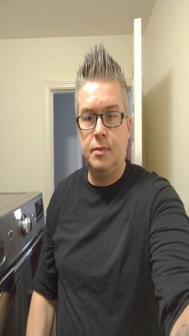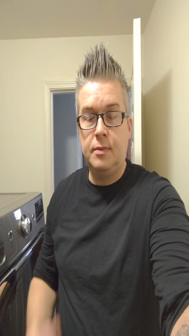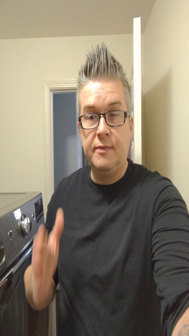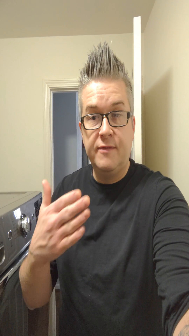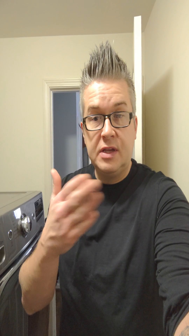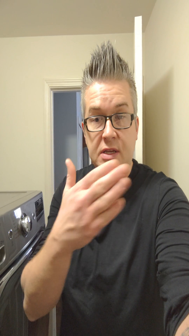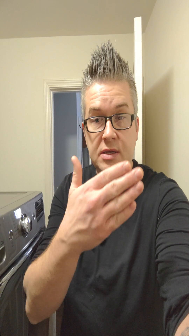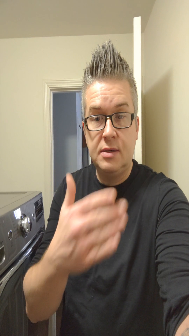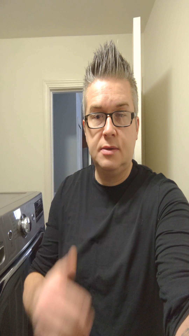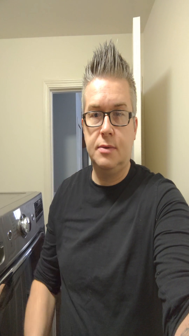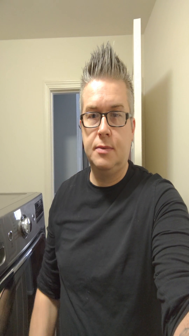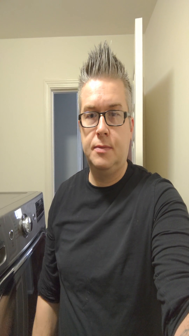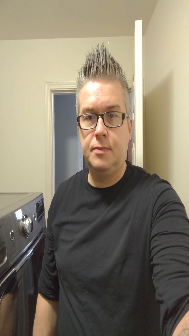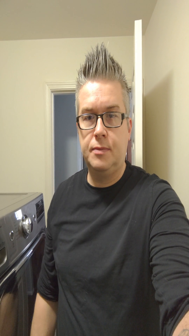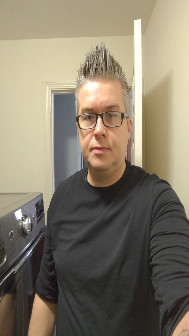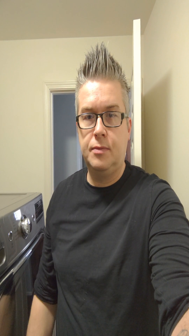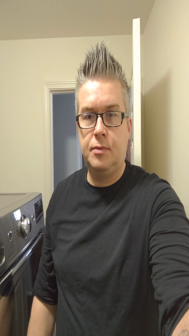fish